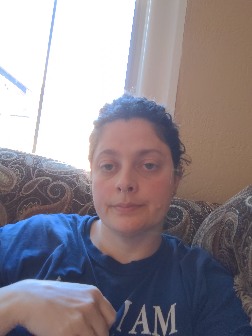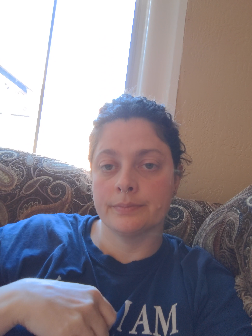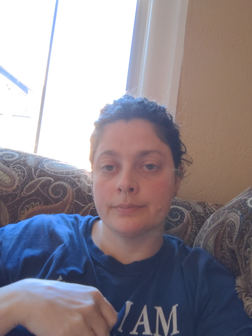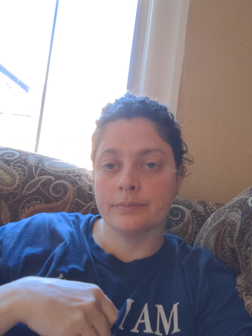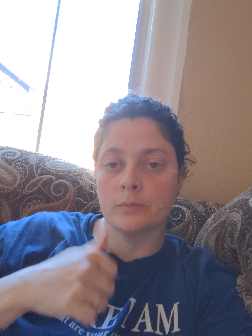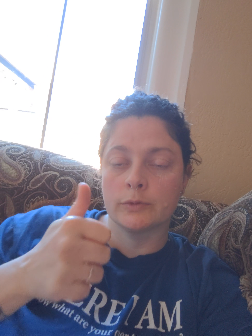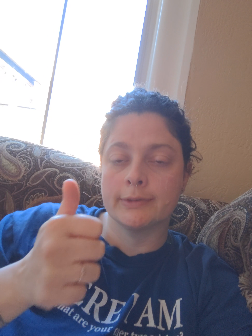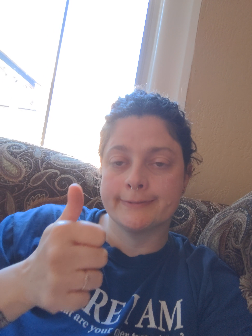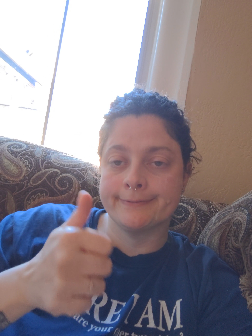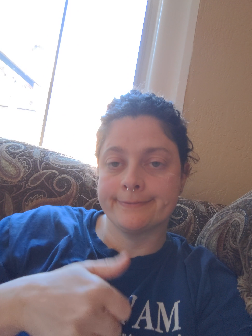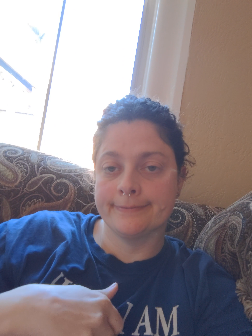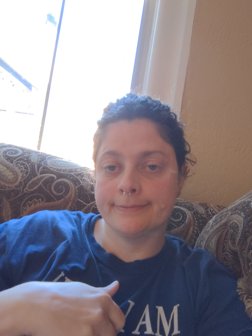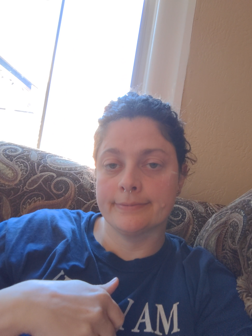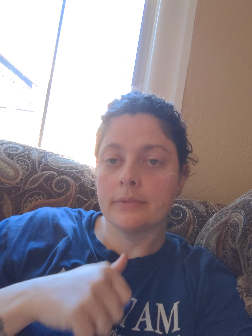yourself